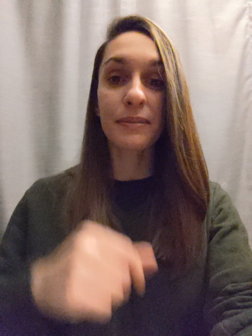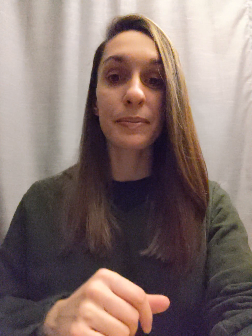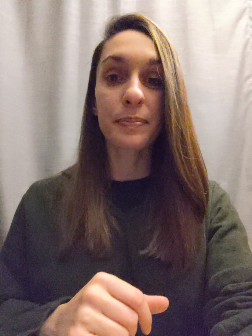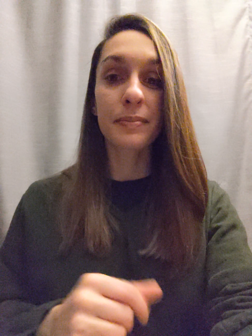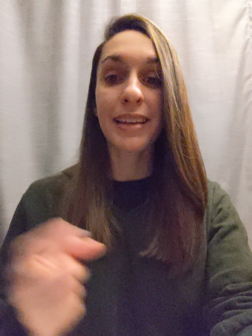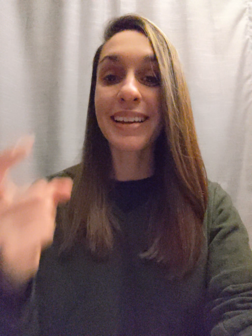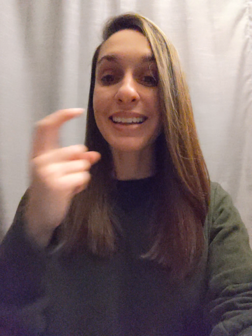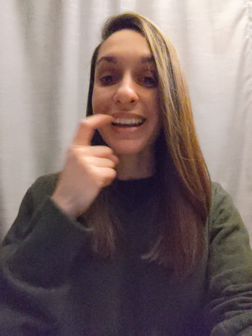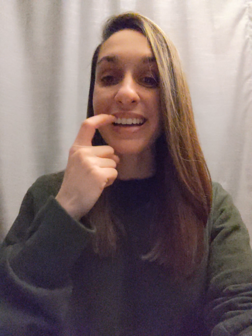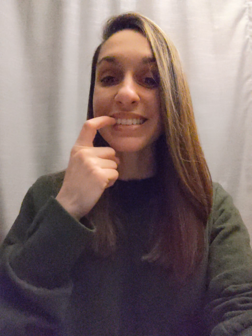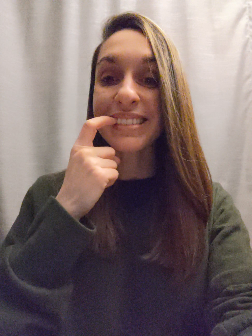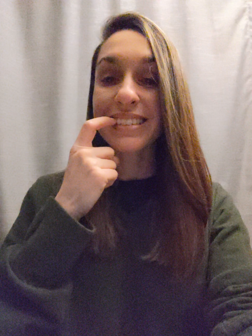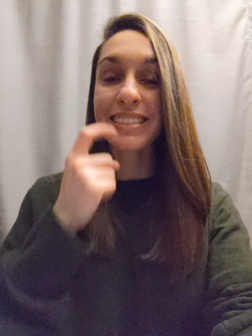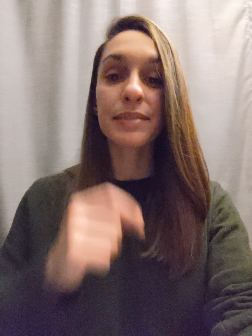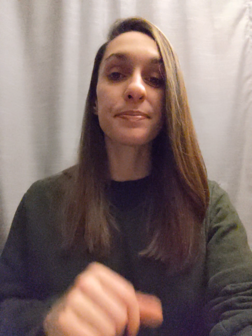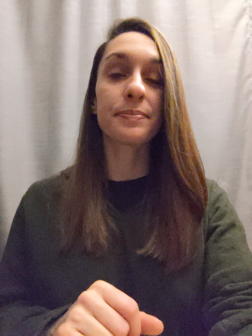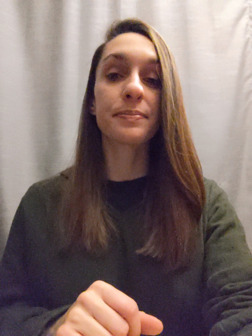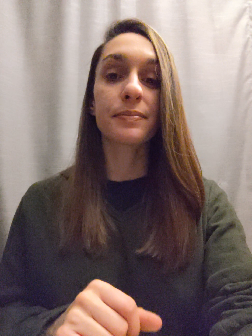window